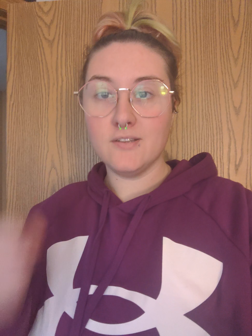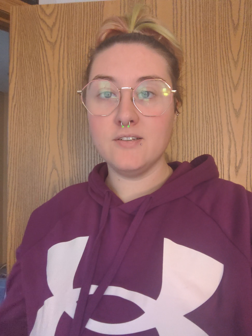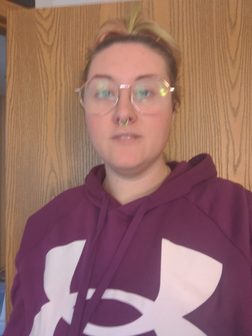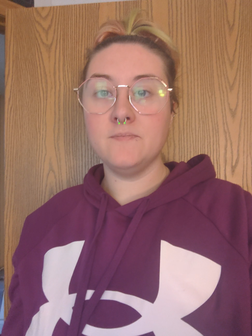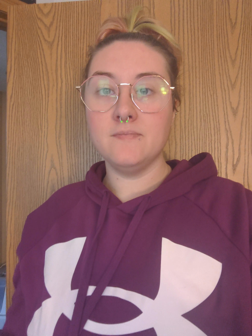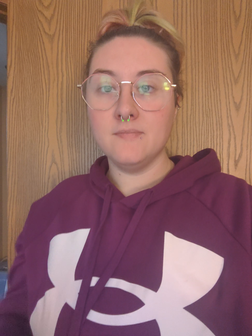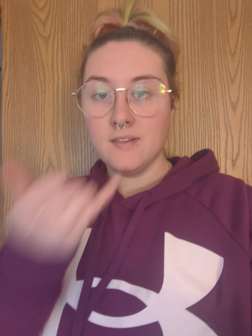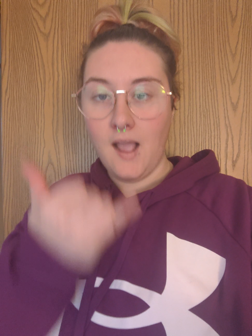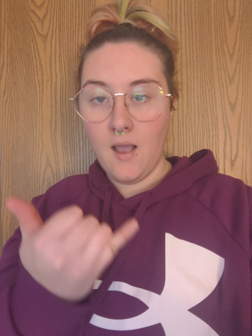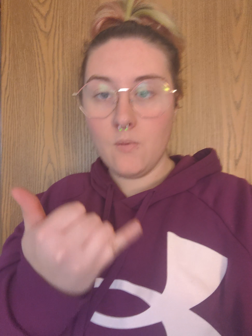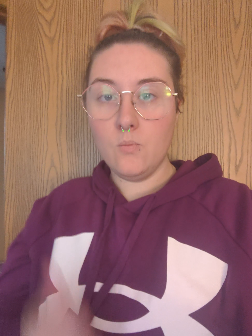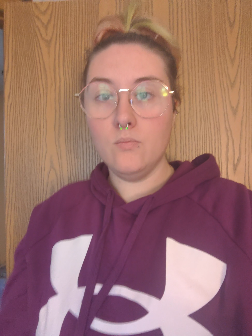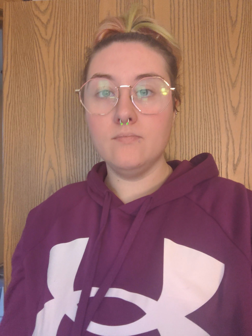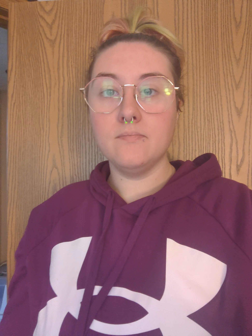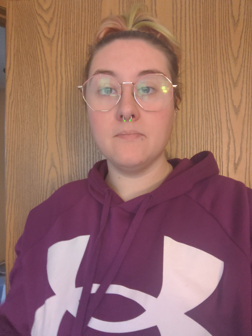now